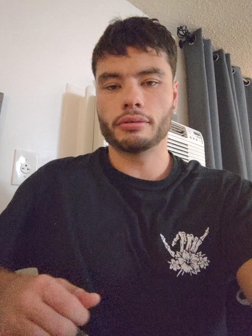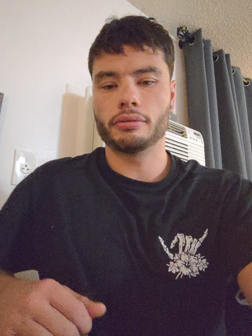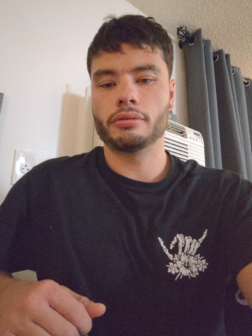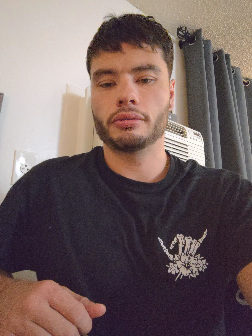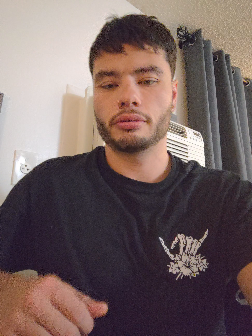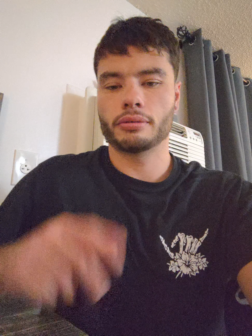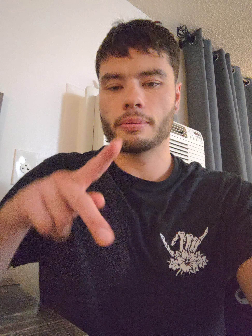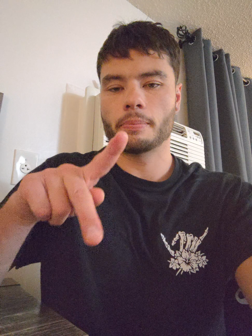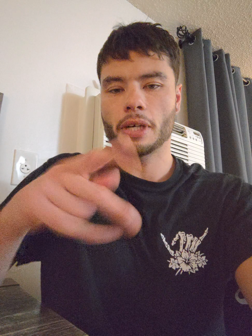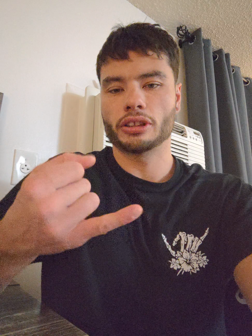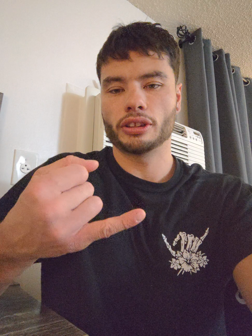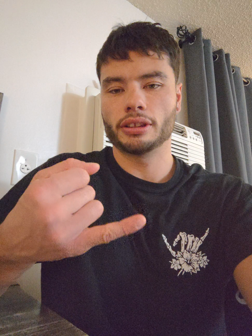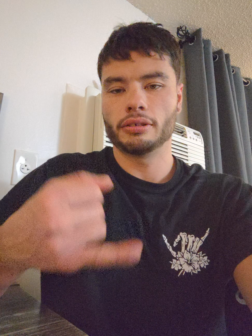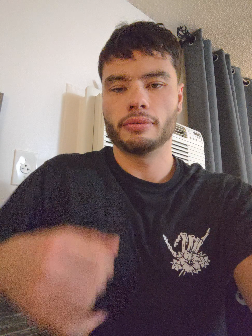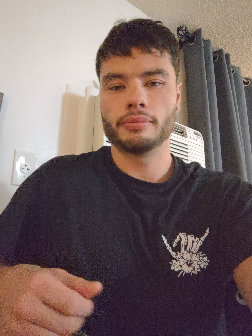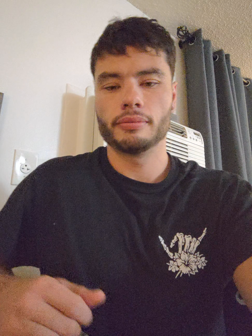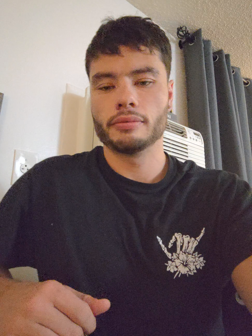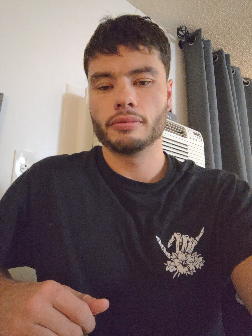pajamas